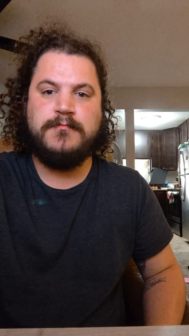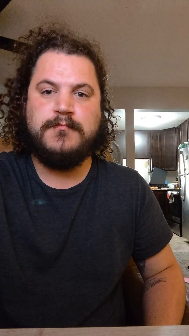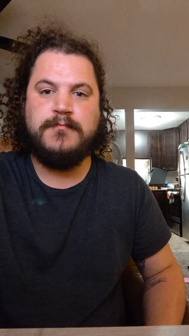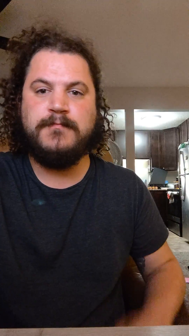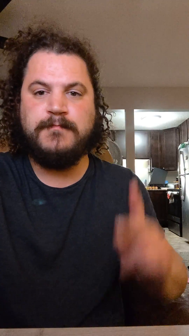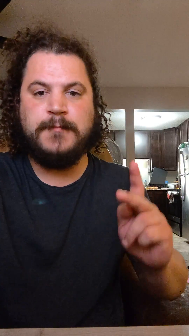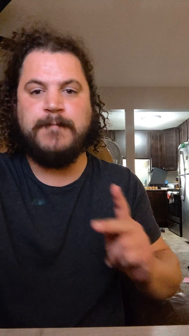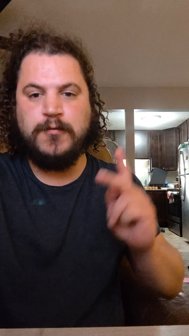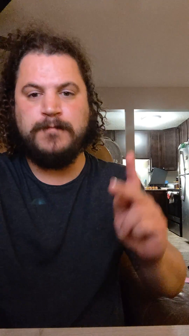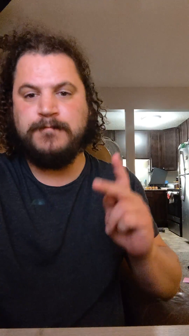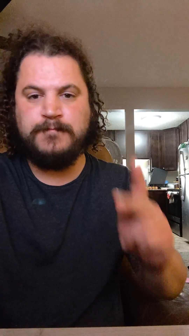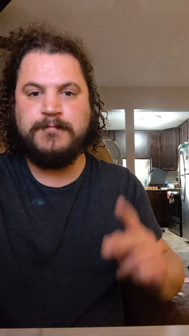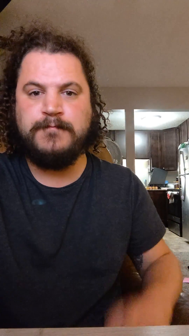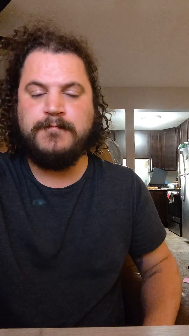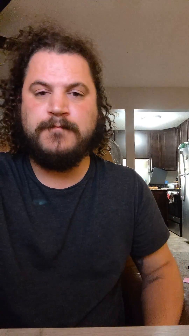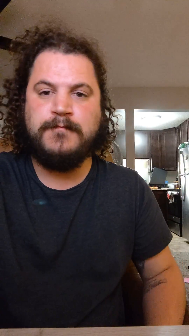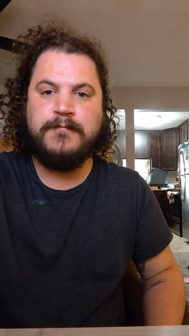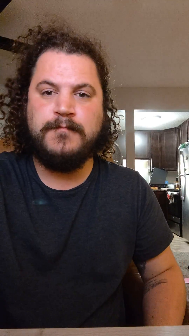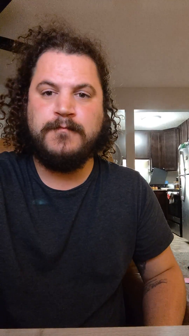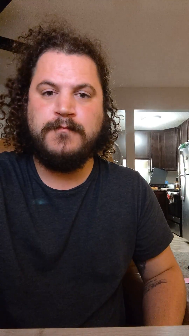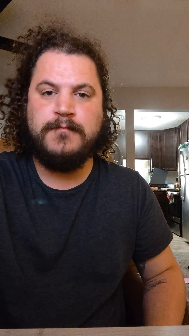people